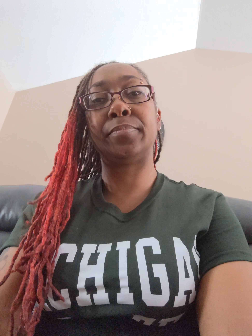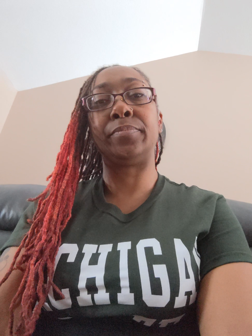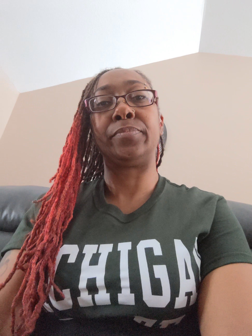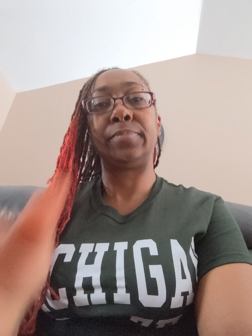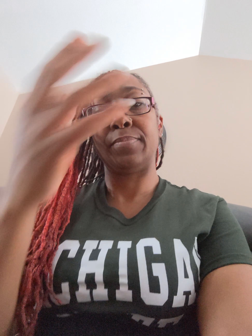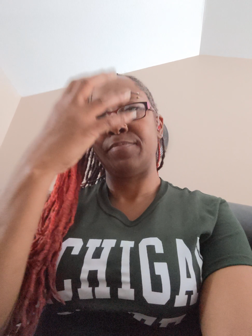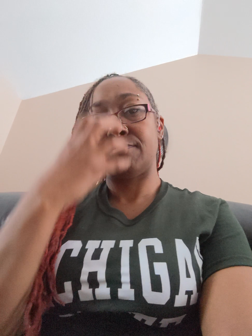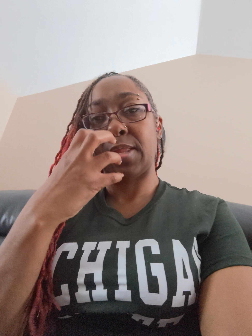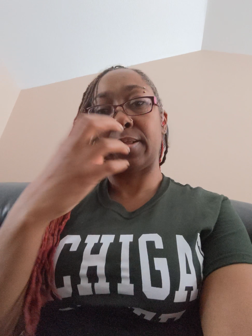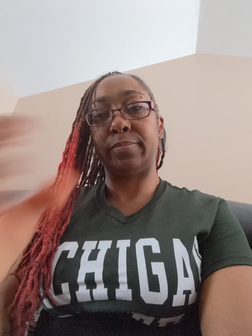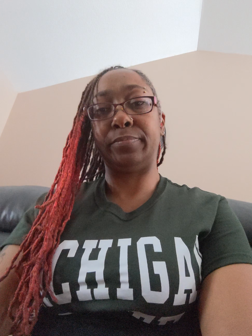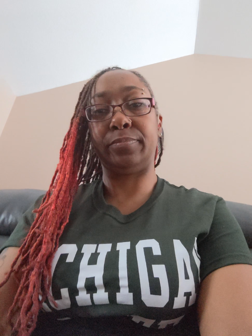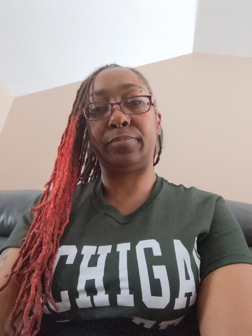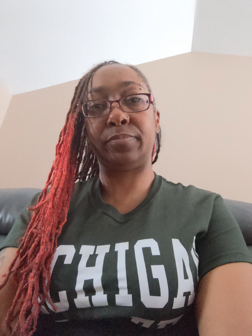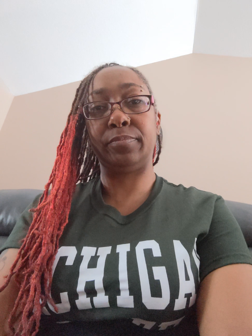mad